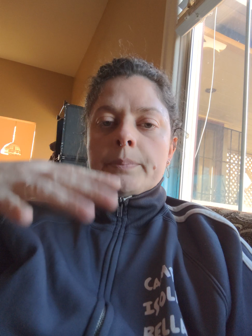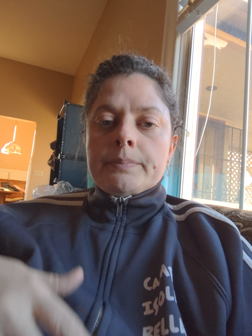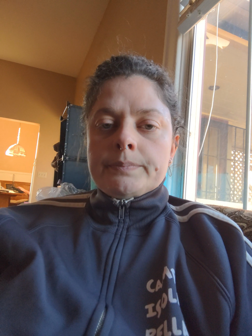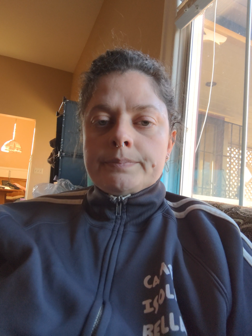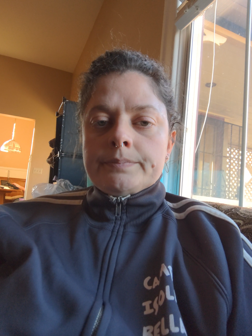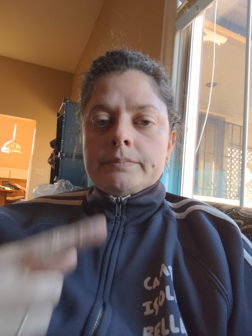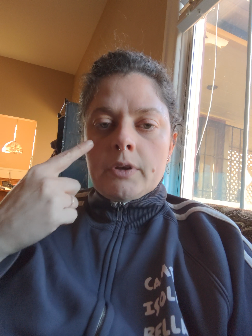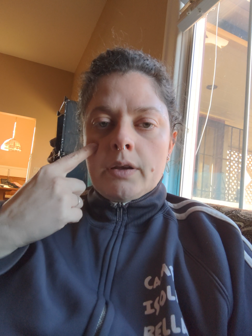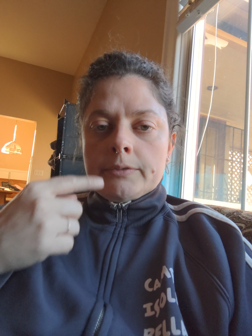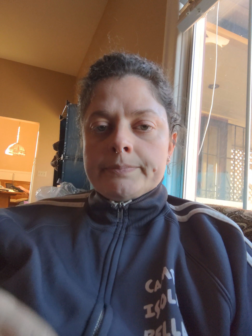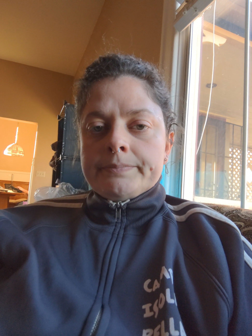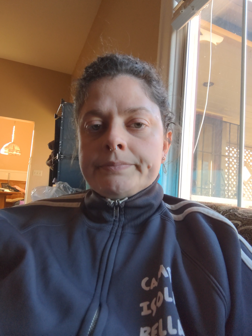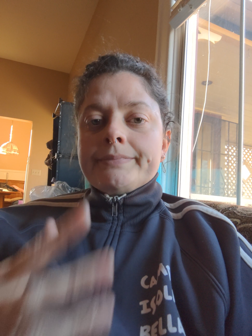eye